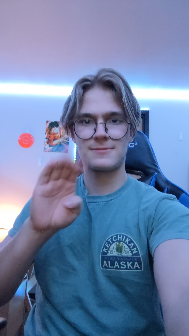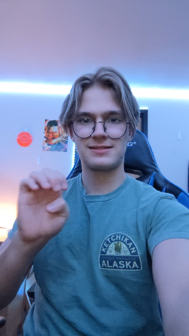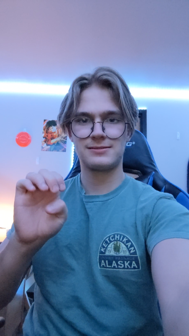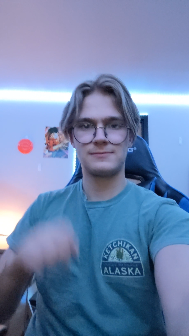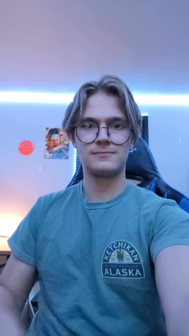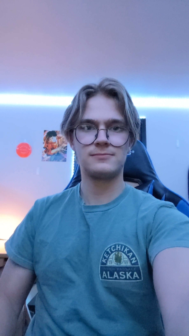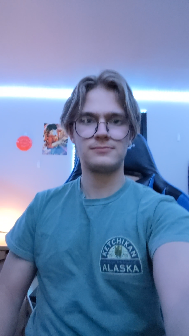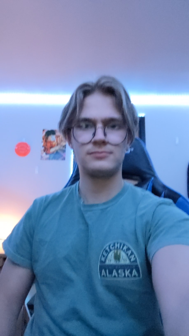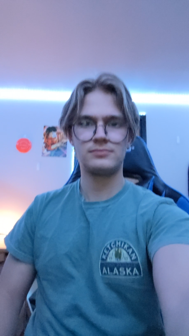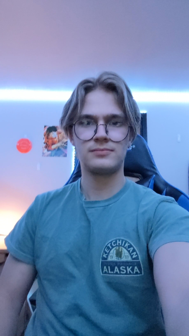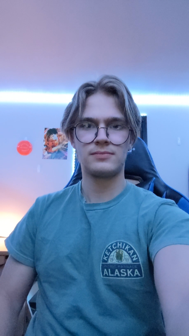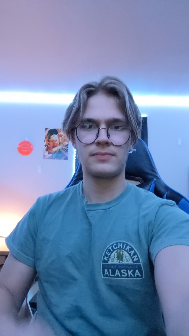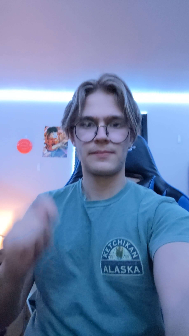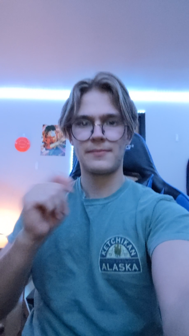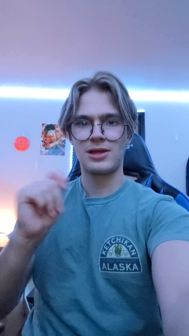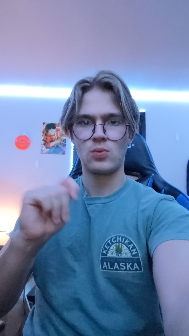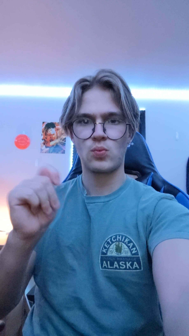bathroom